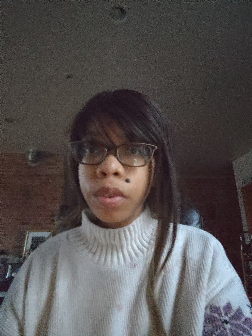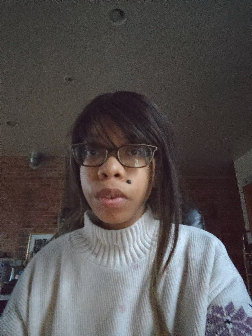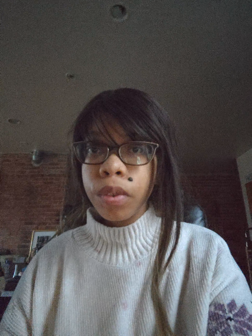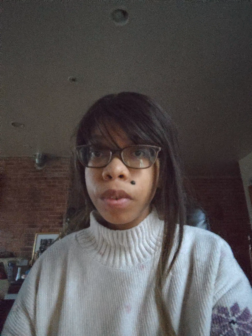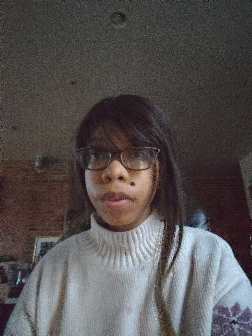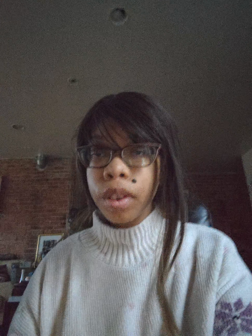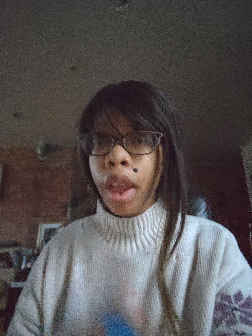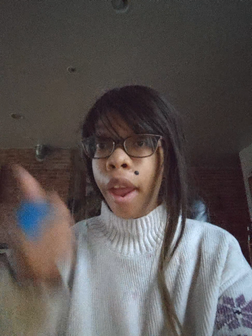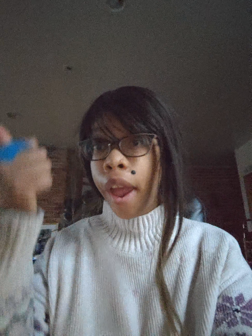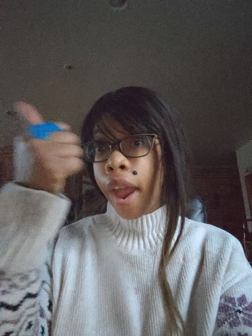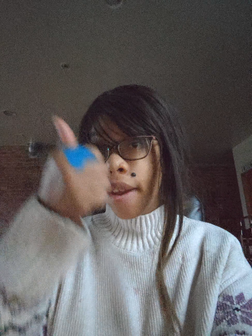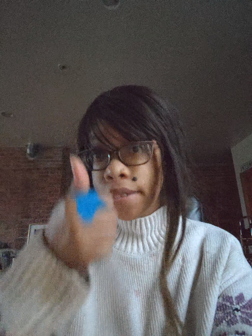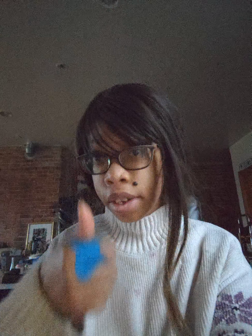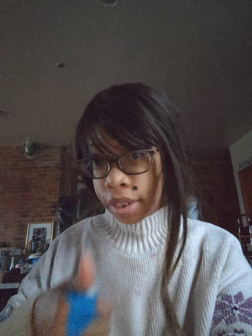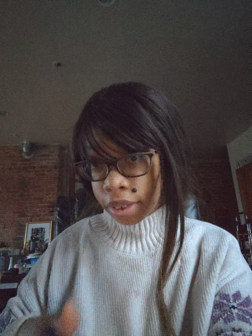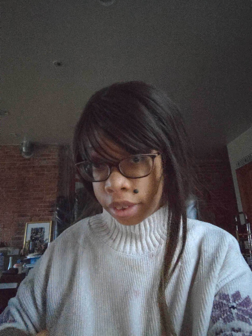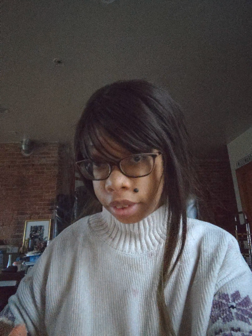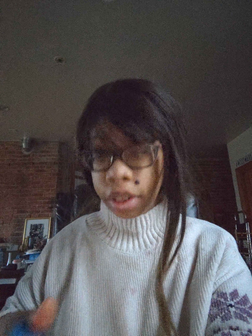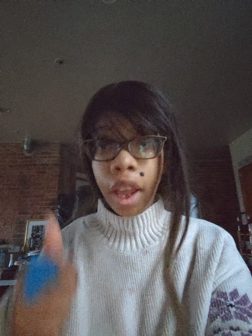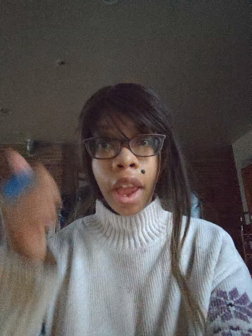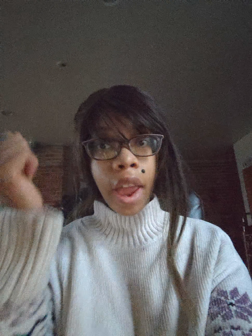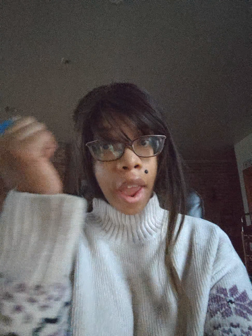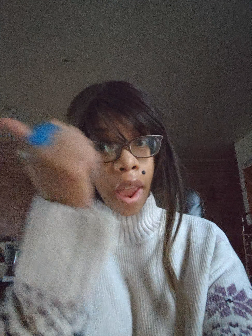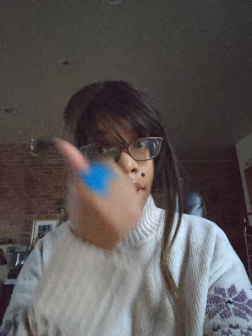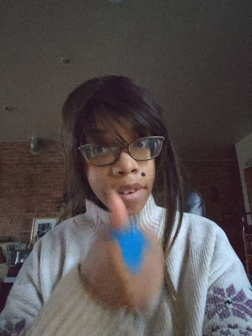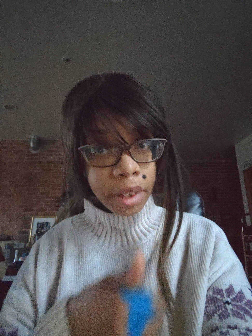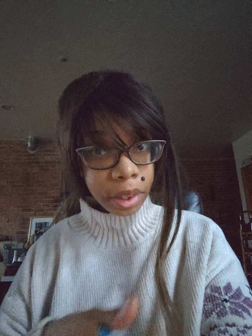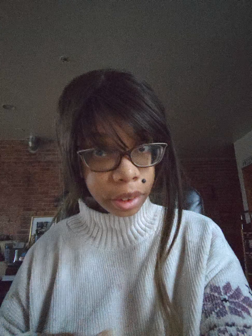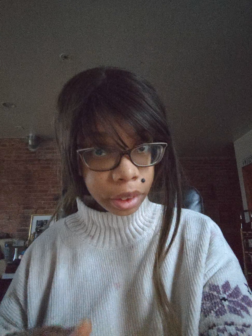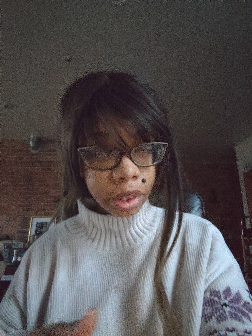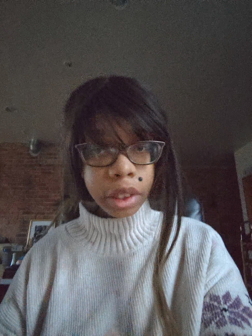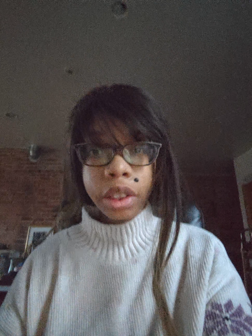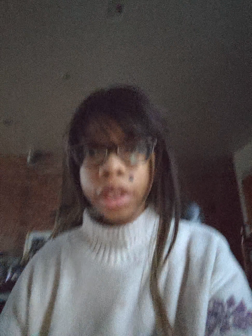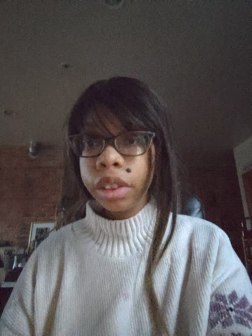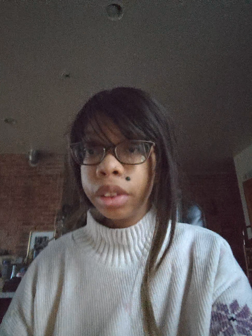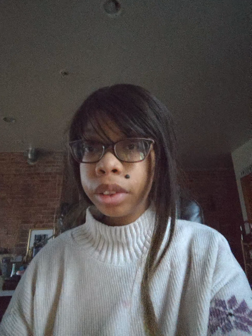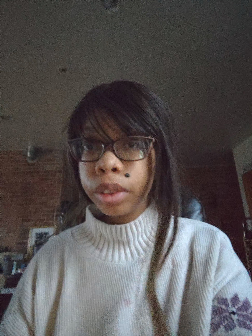every